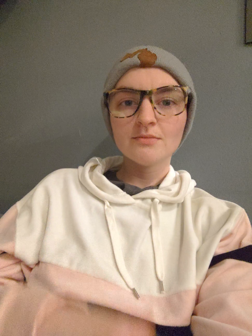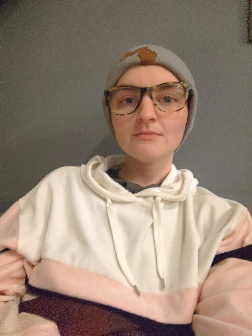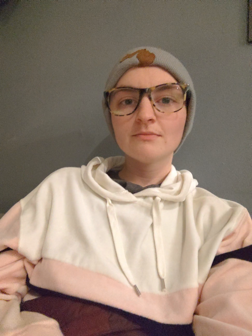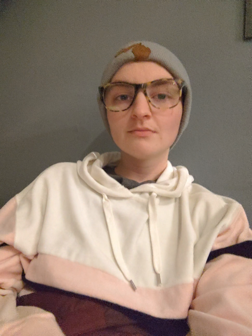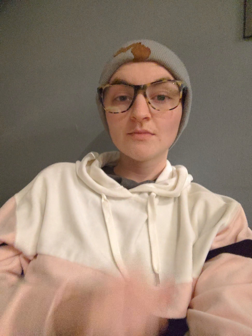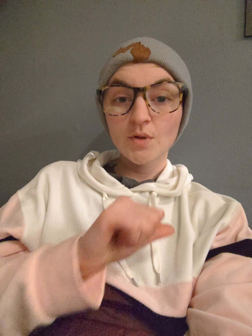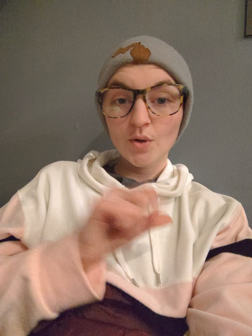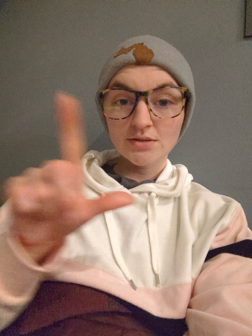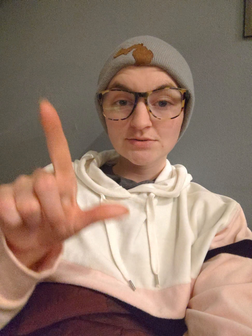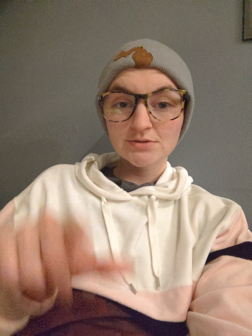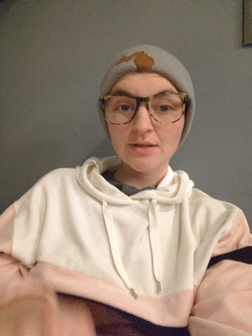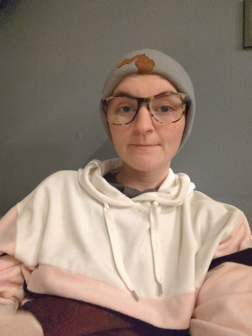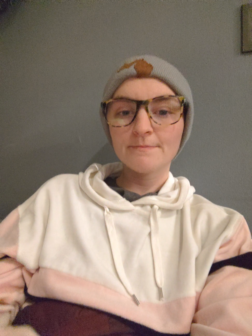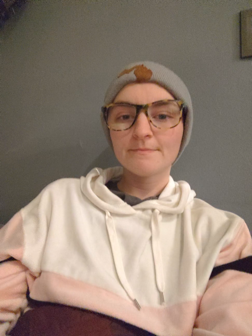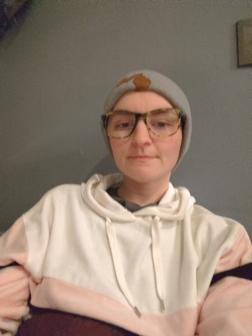all